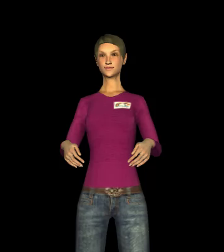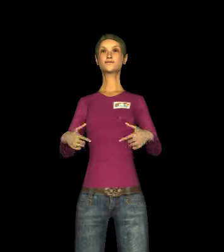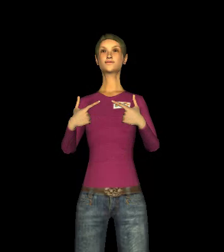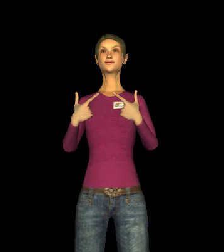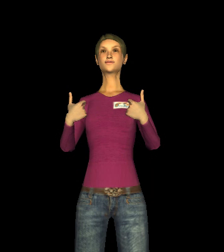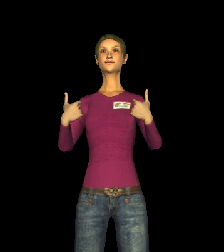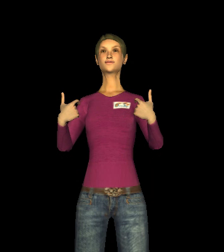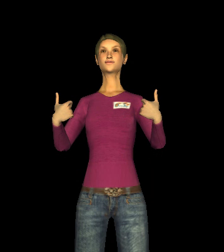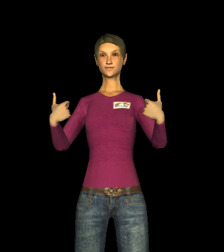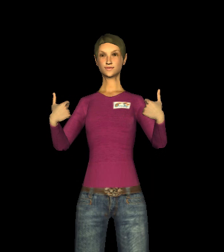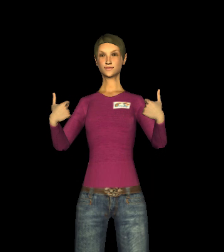مواد